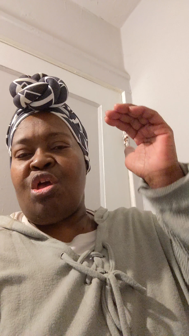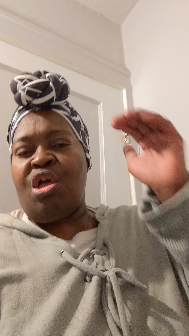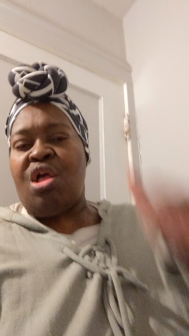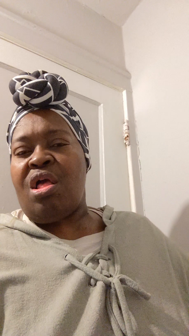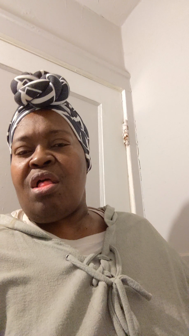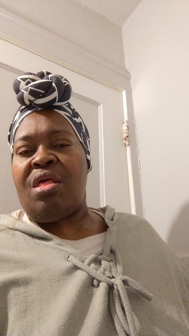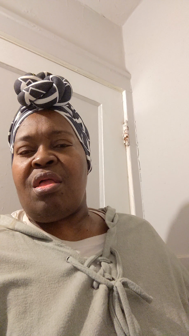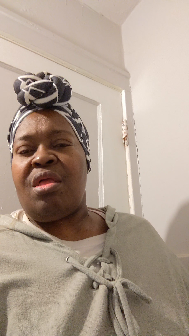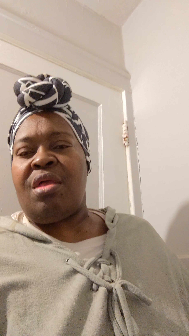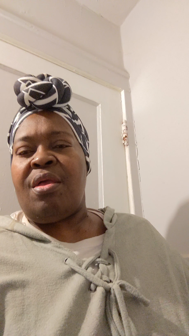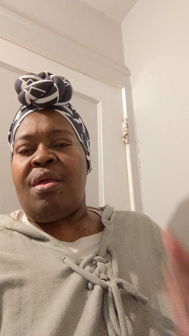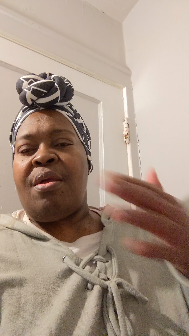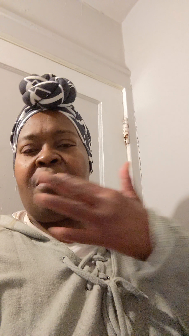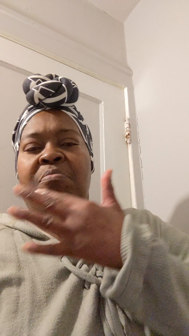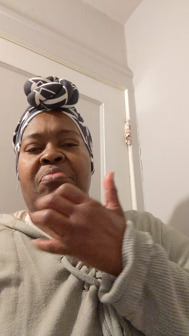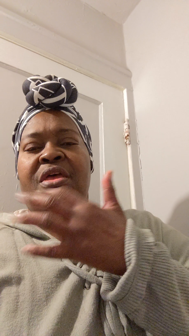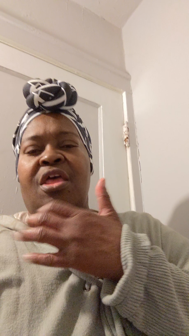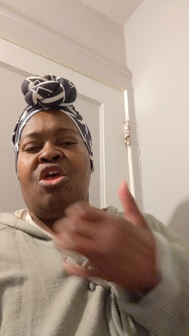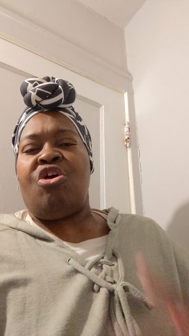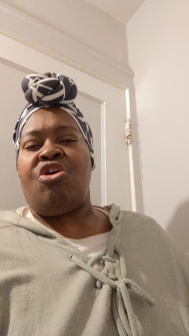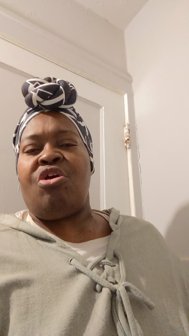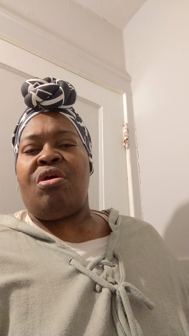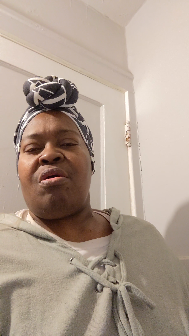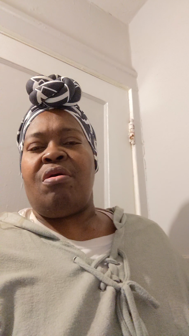bear